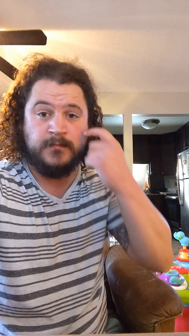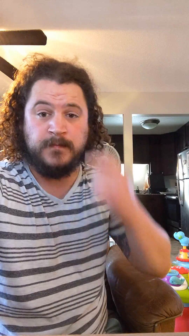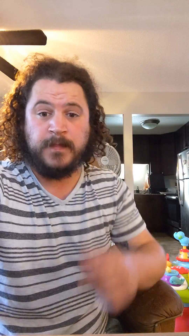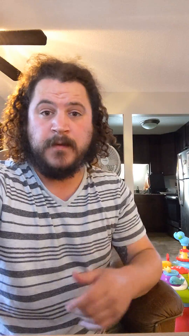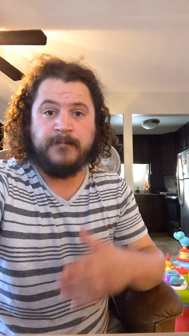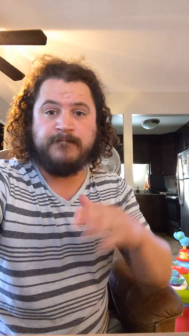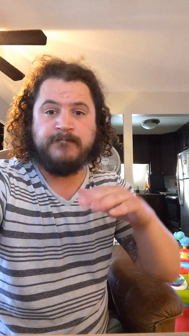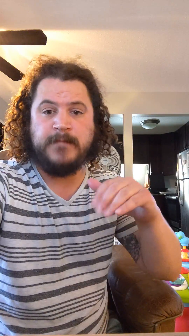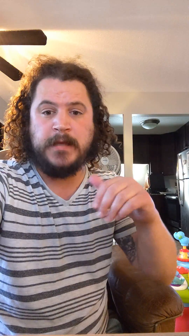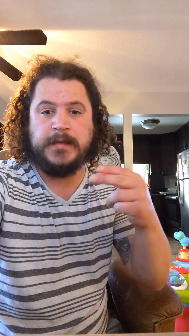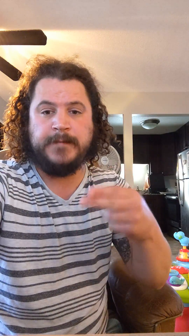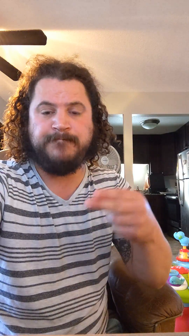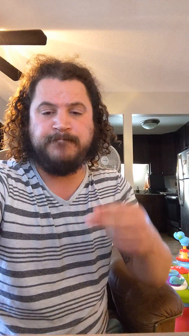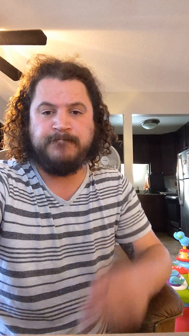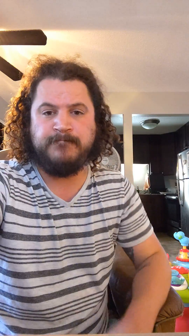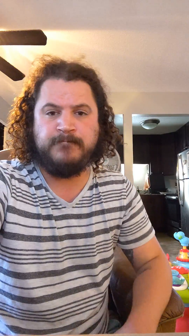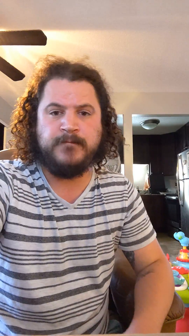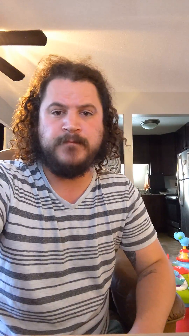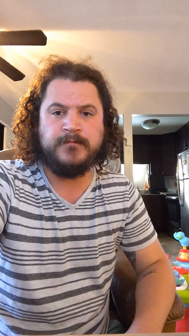pet's name